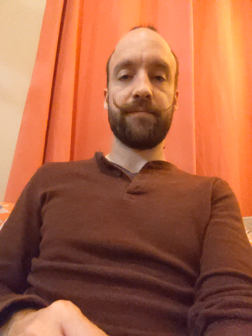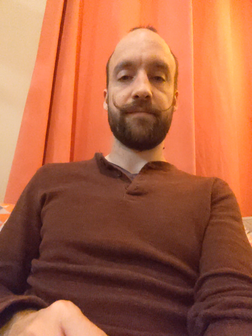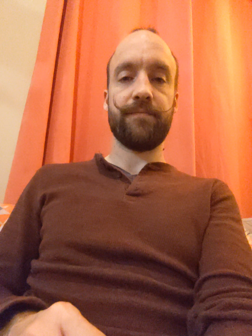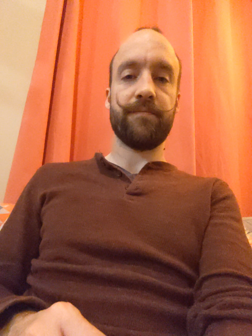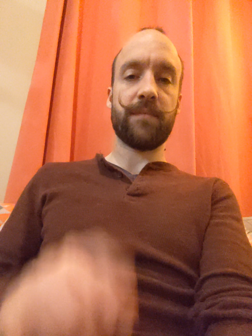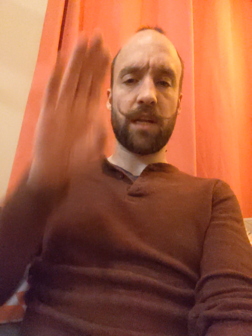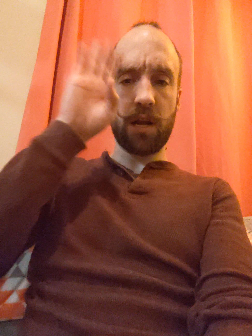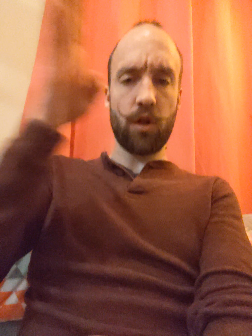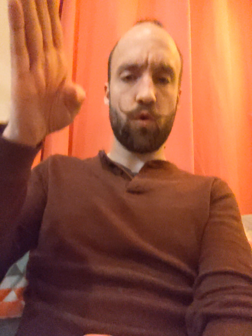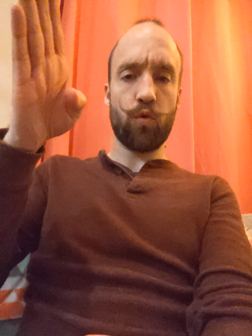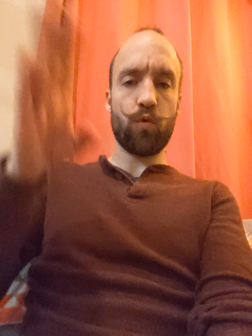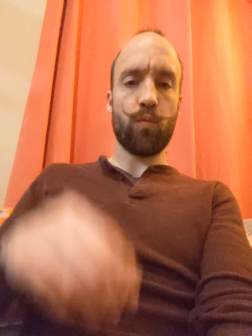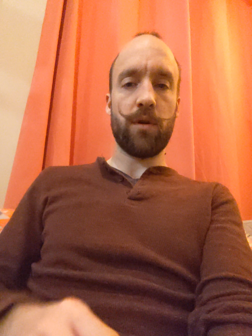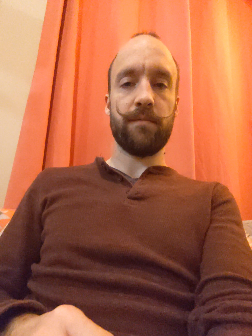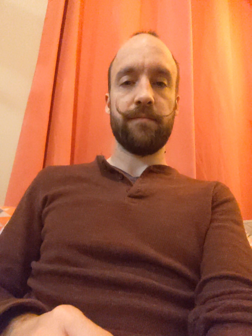hello